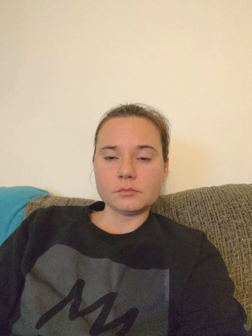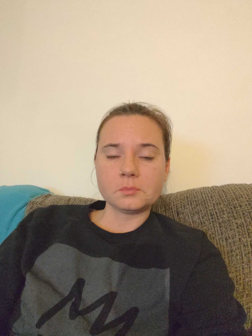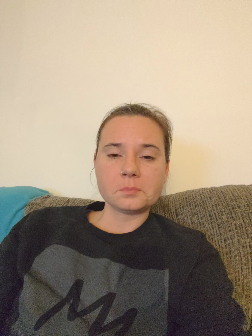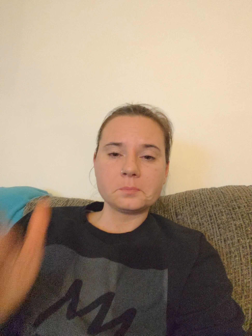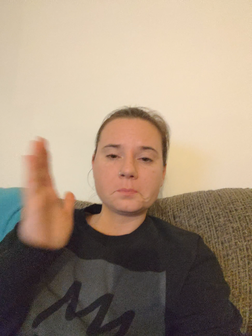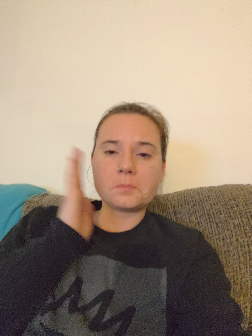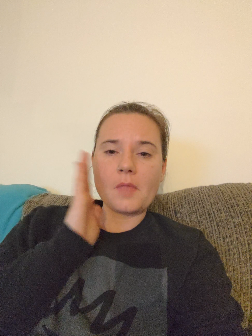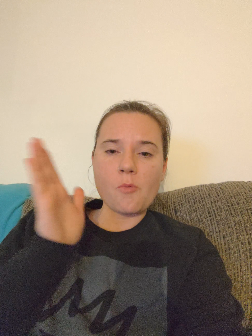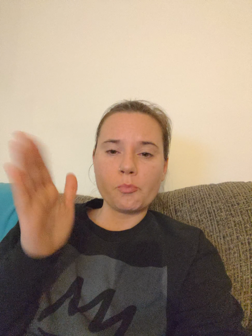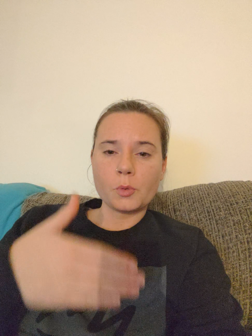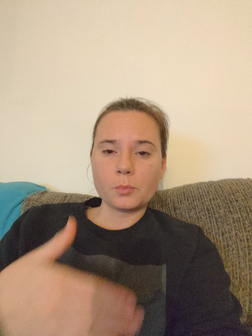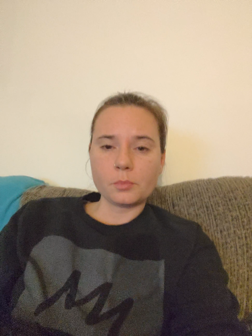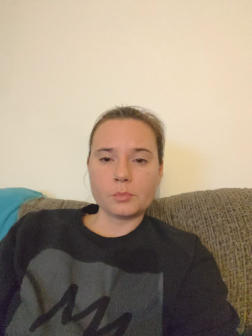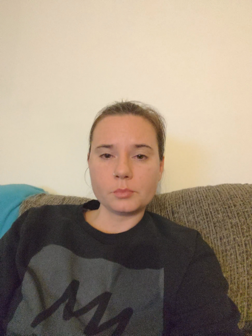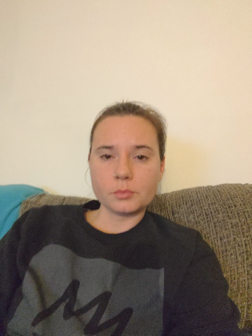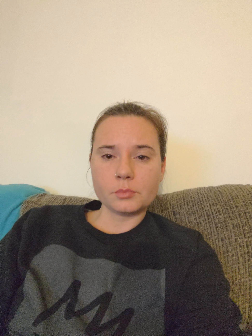bedroom